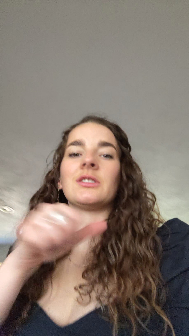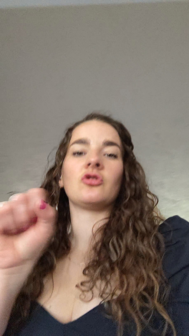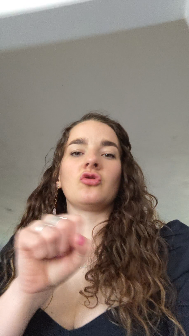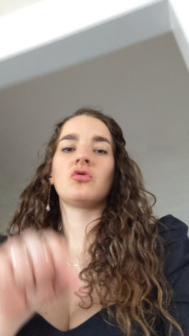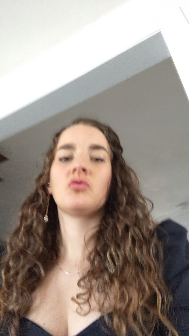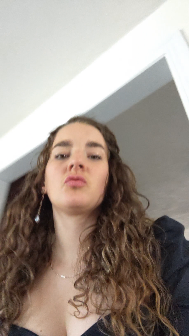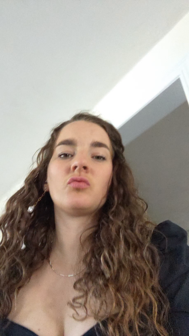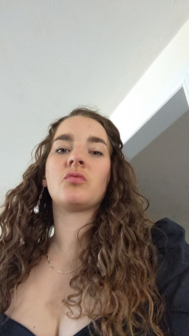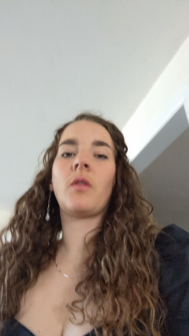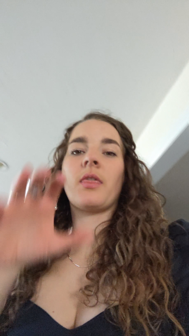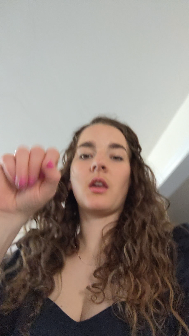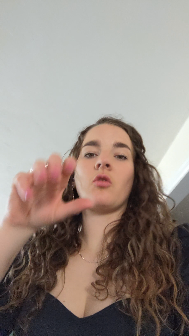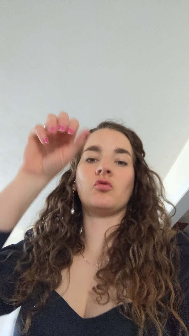ladder